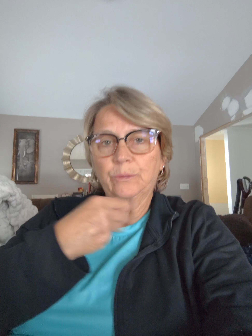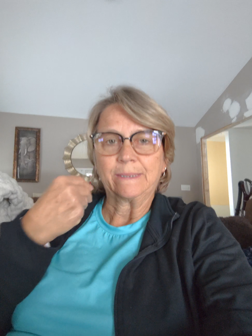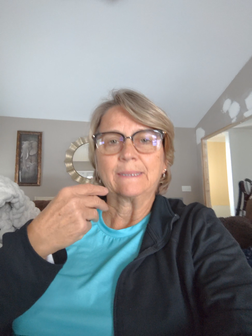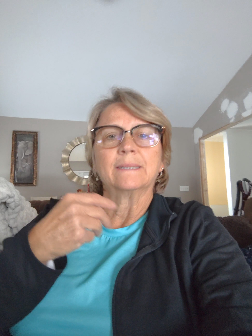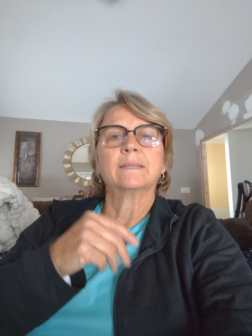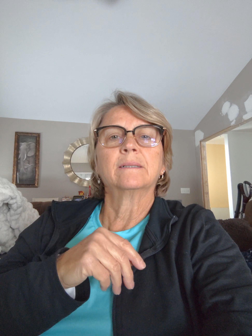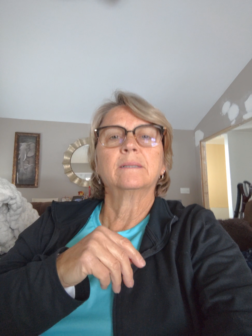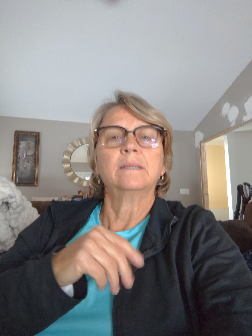pretty